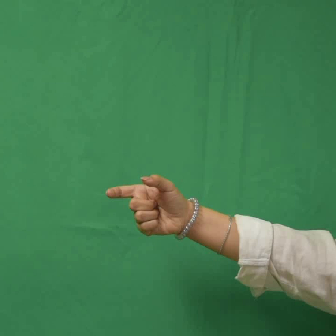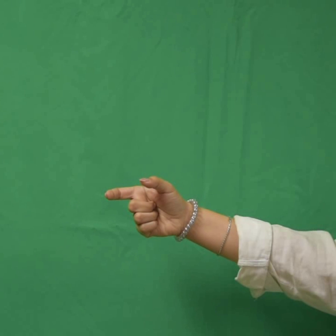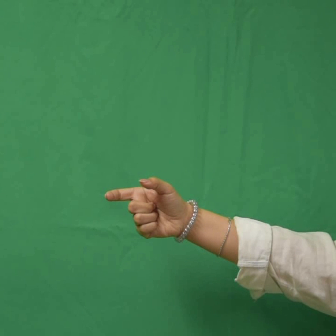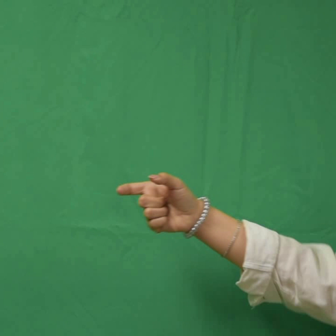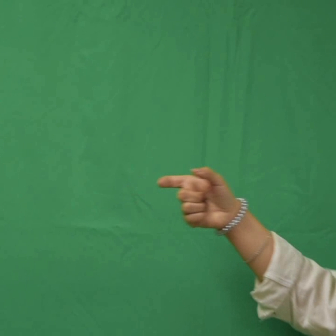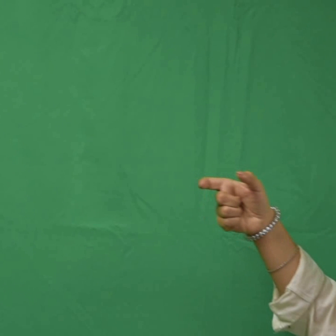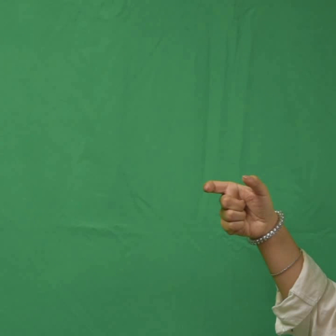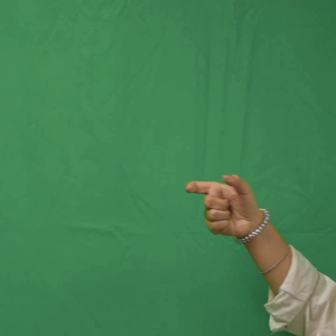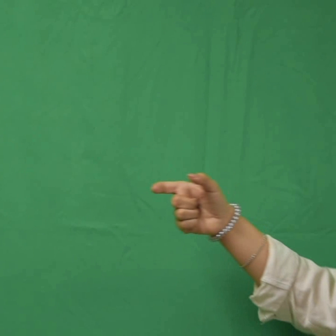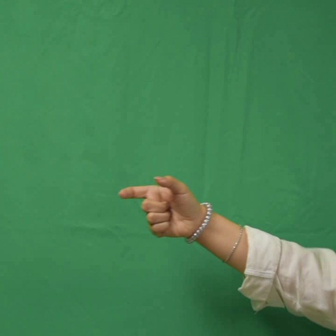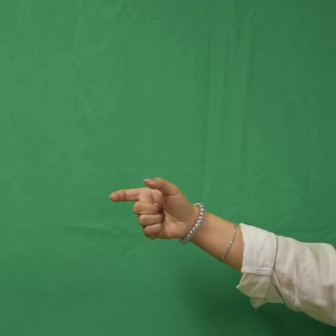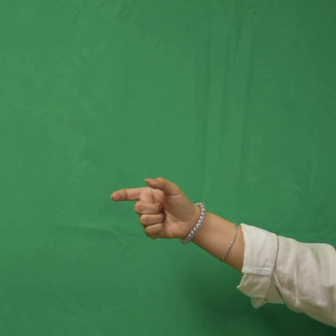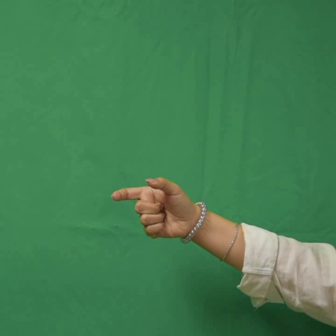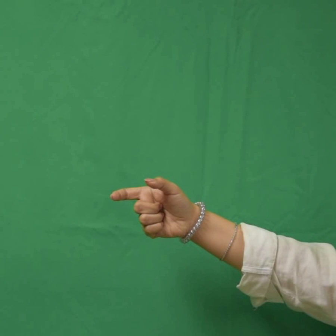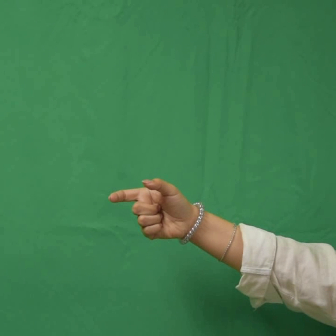X